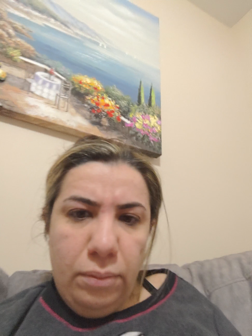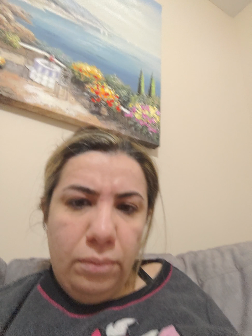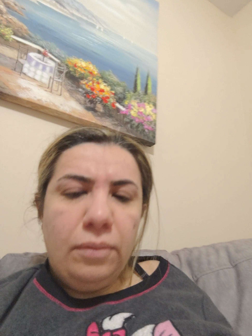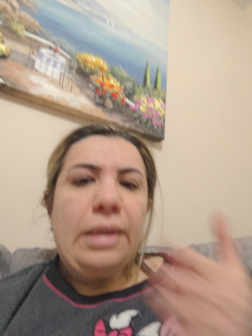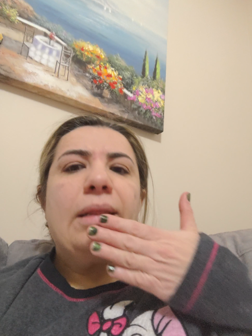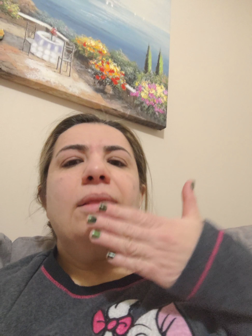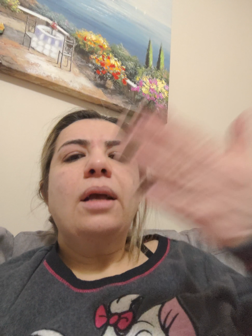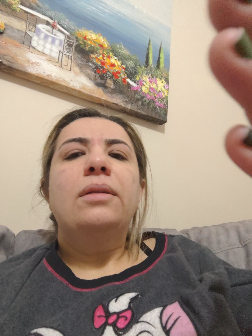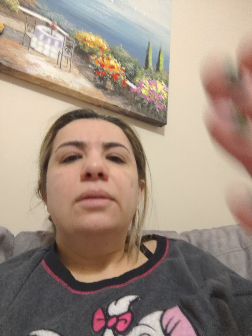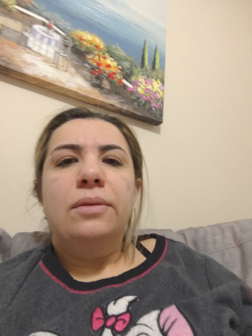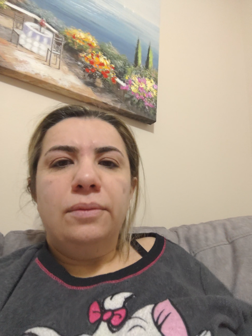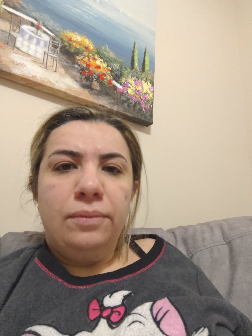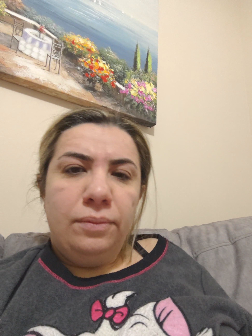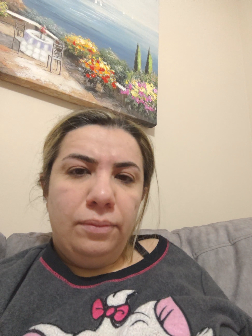thank you